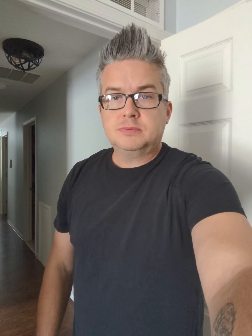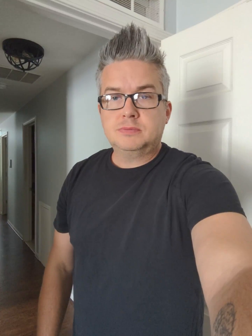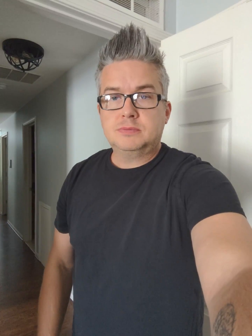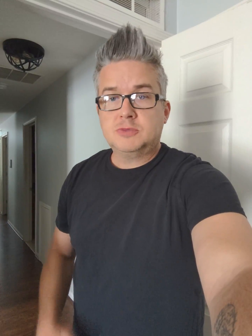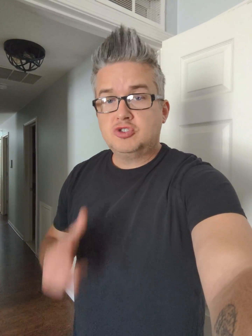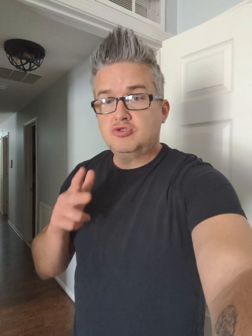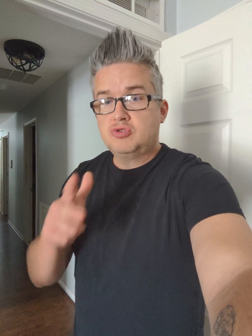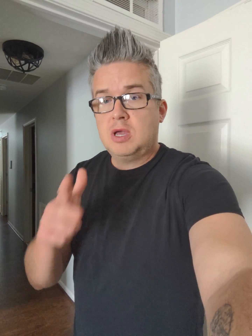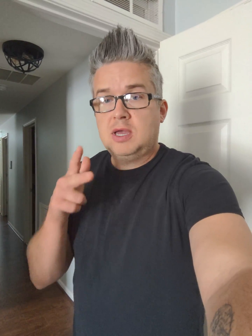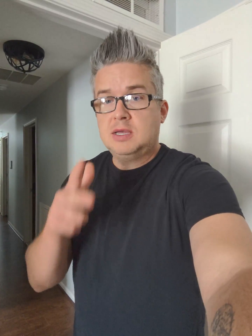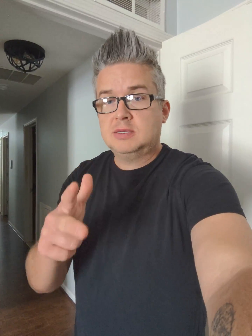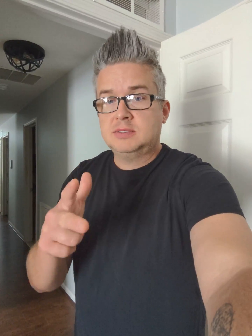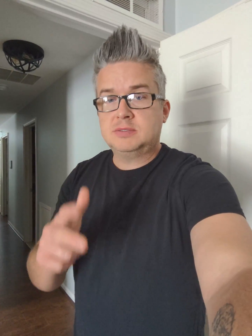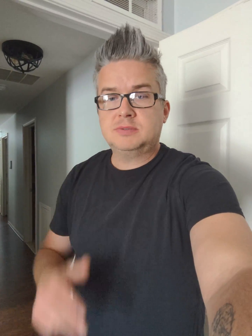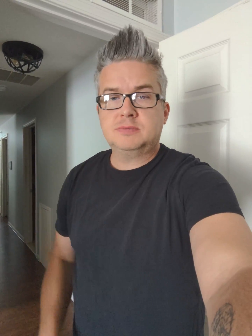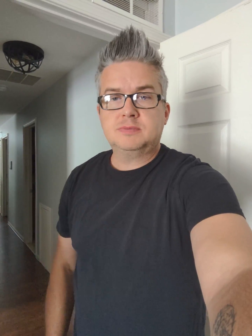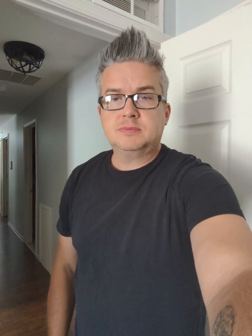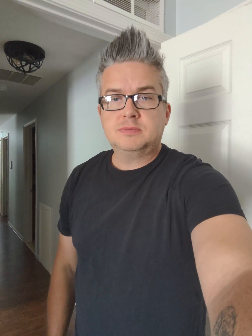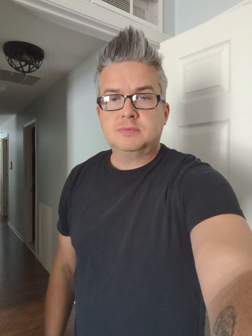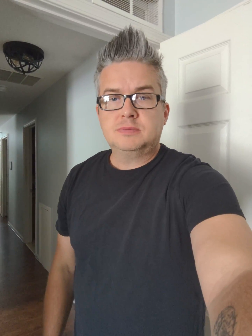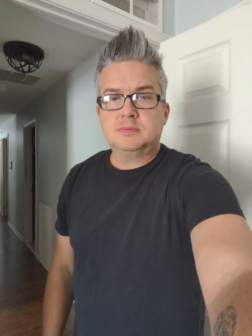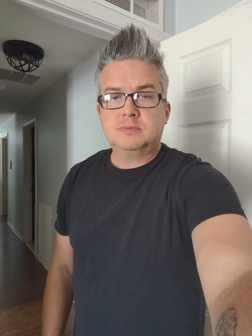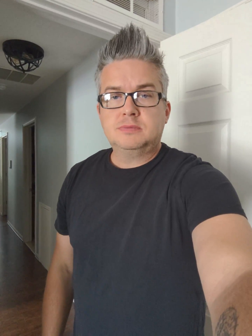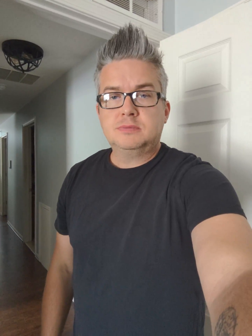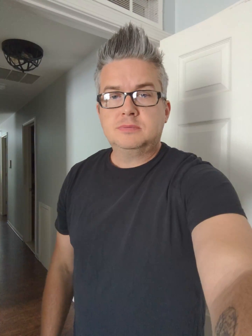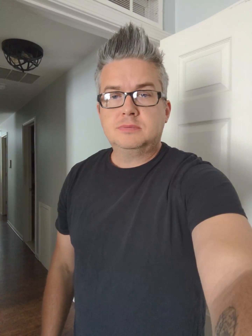garage